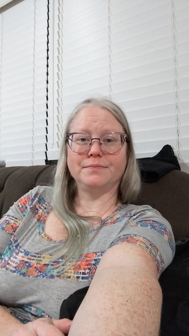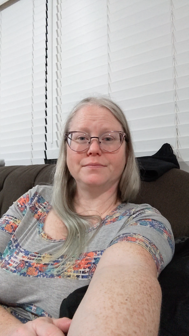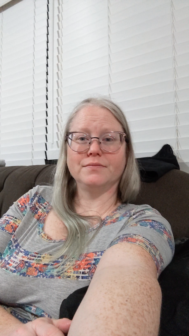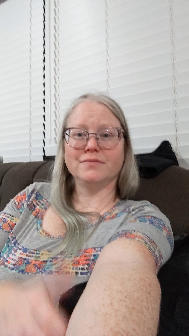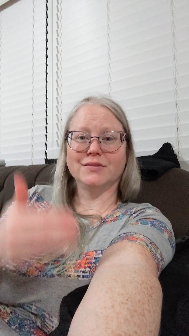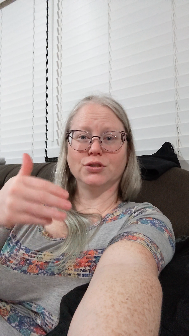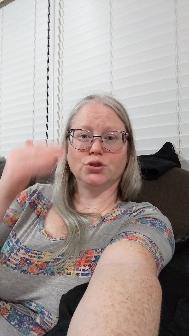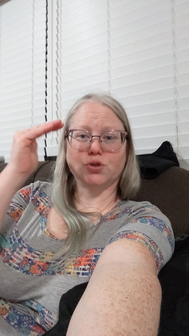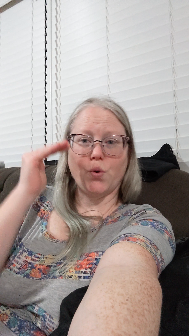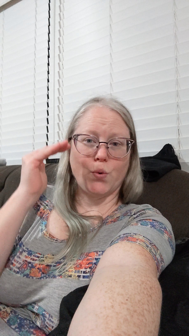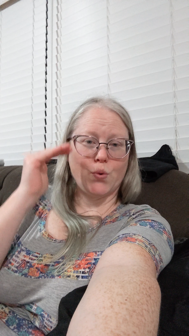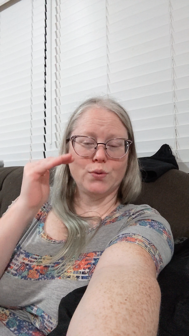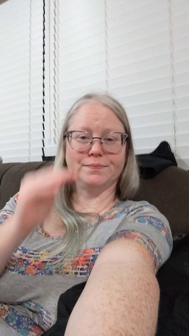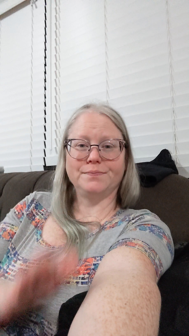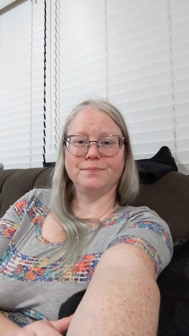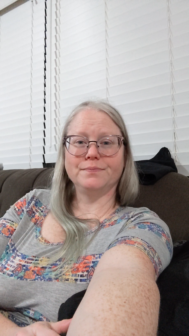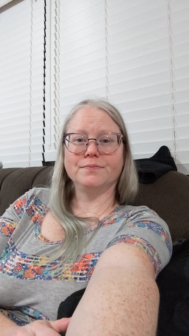short